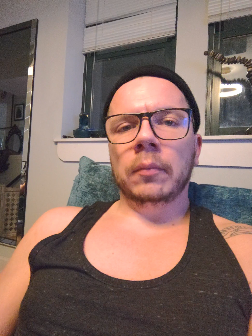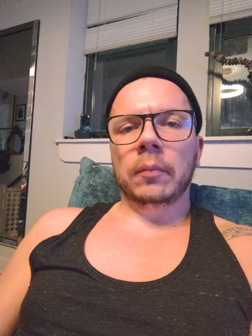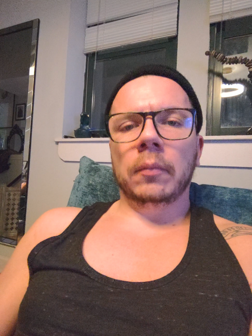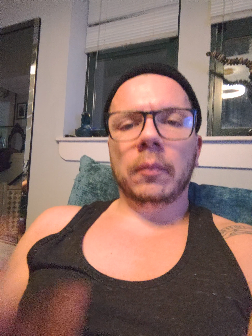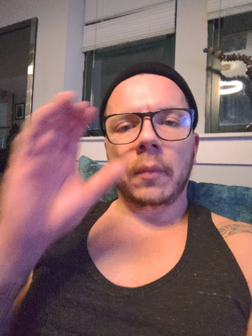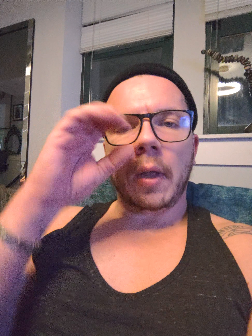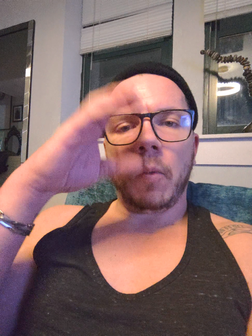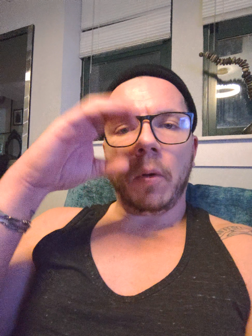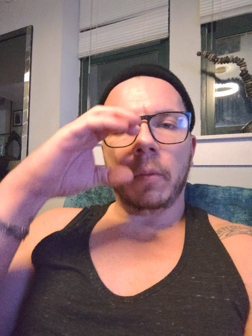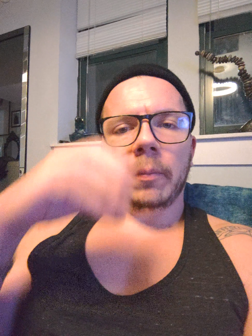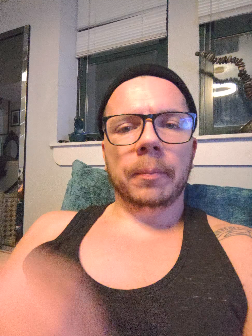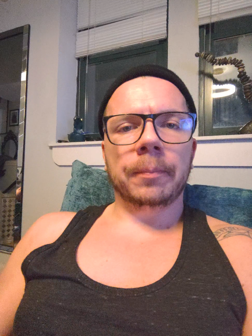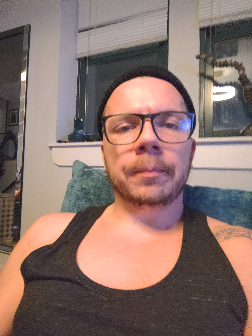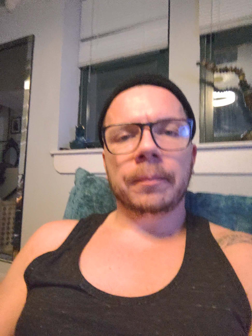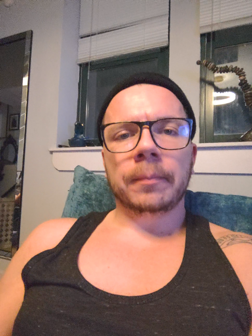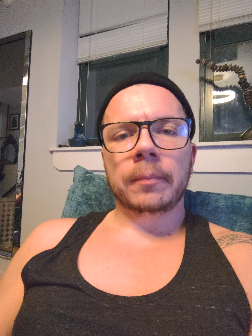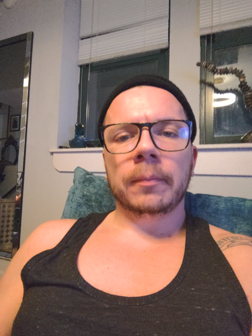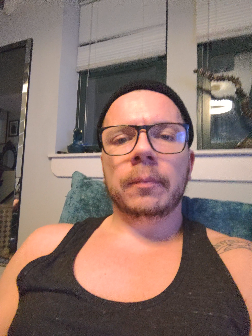owl